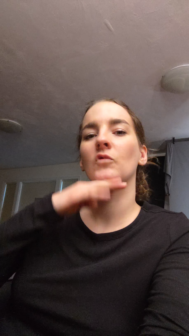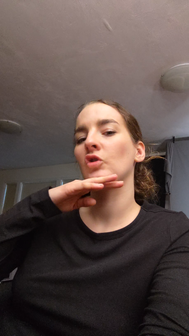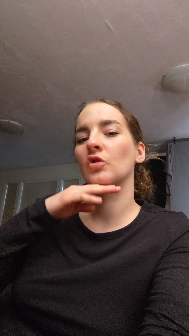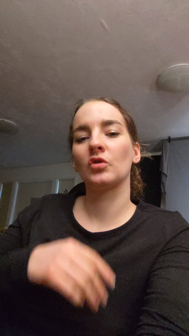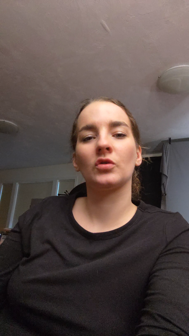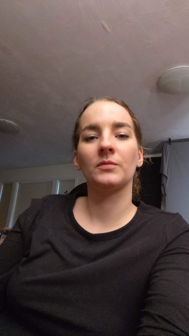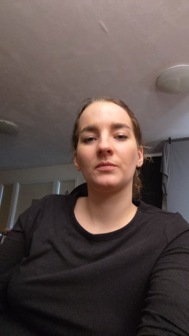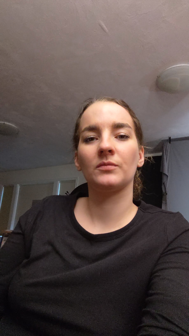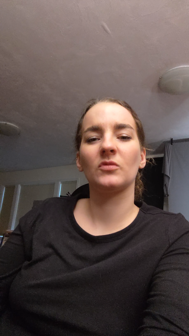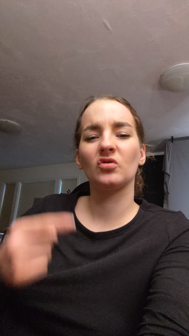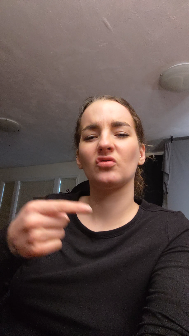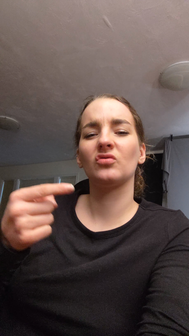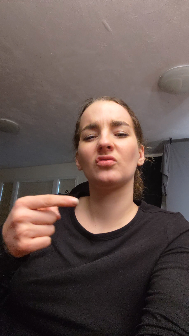hurt